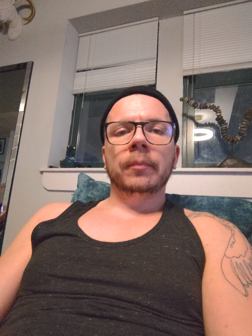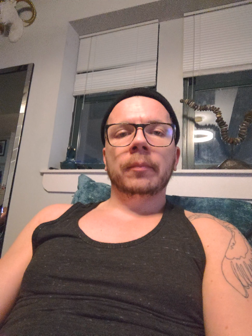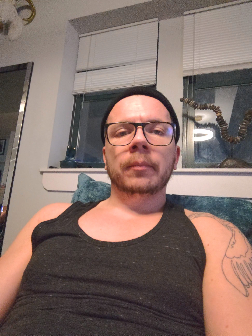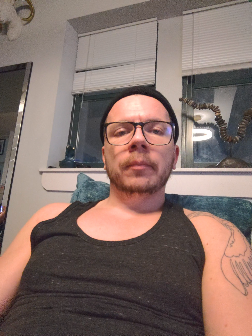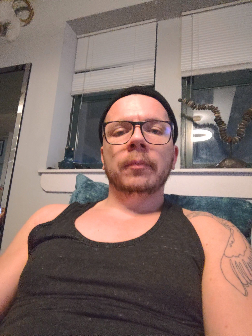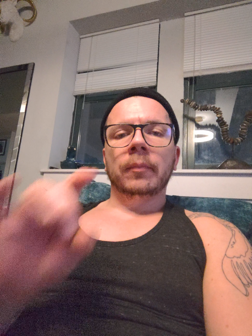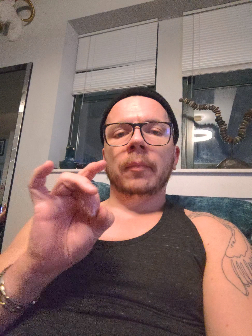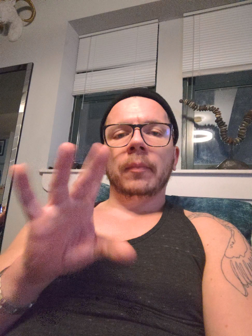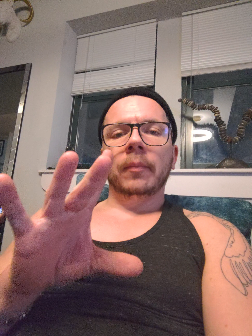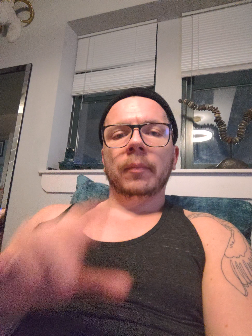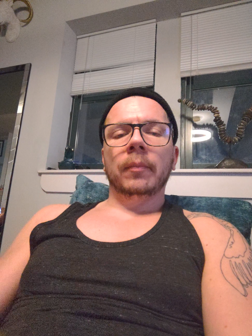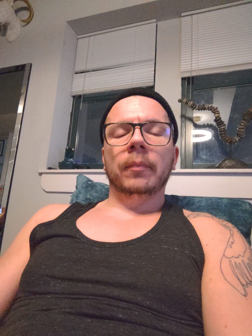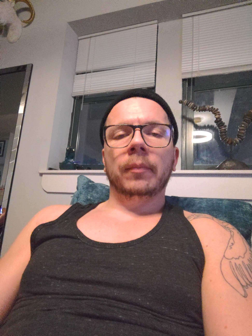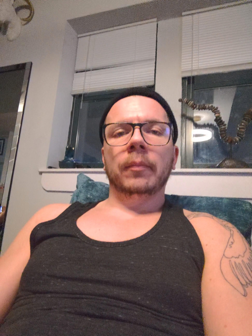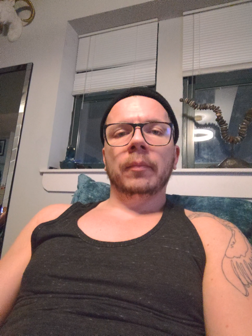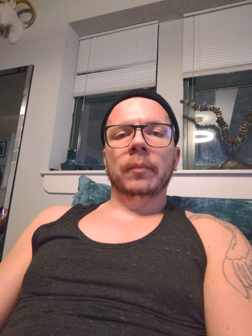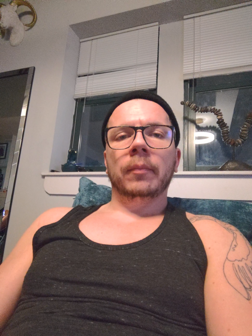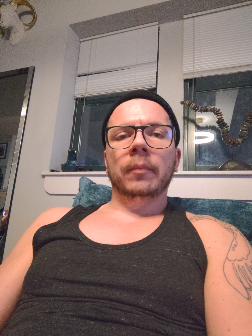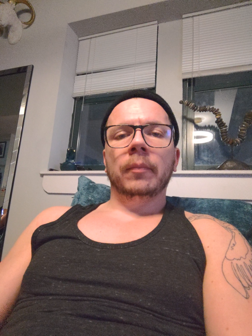hate